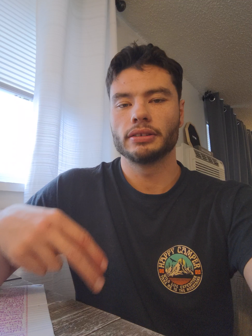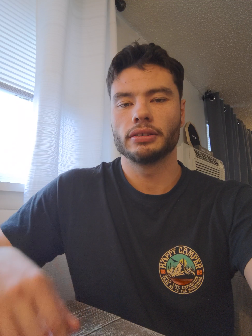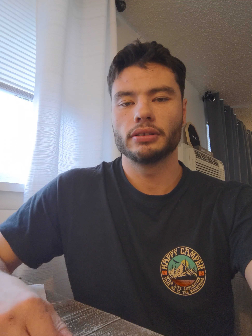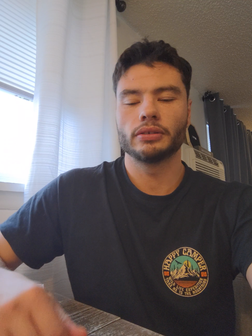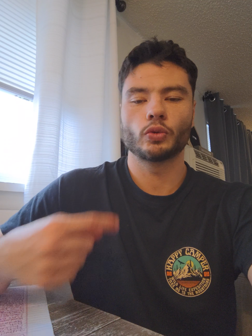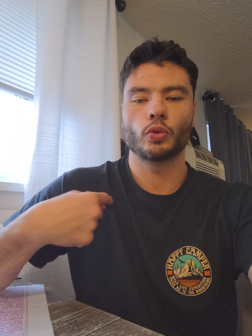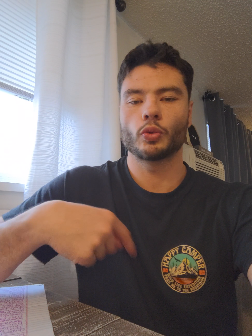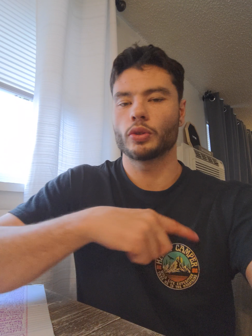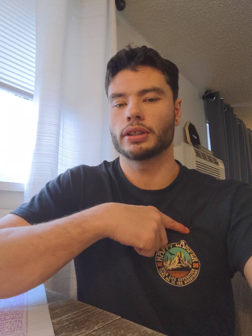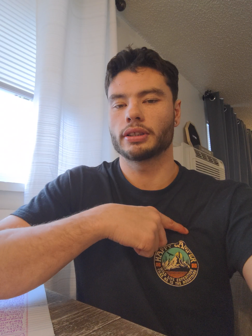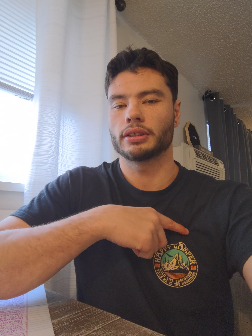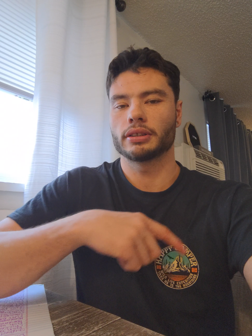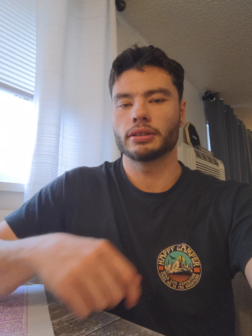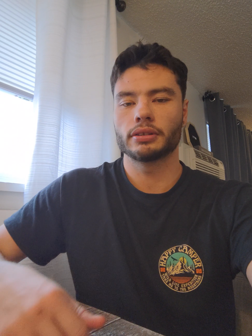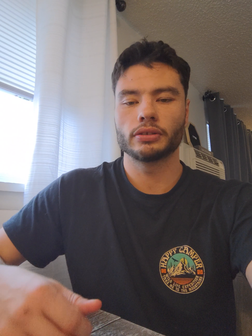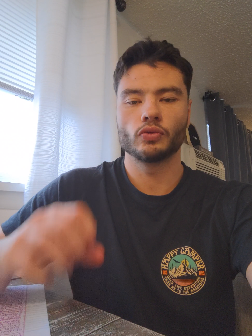we